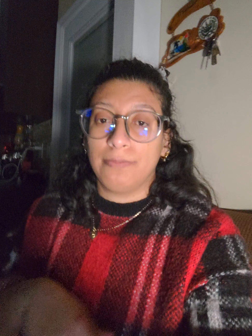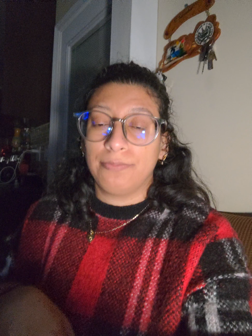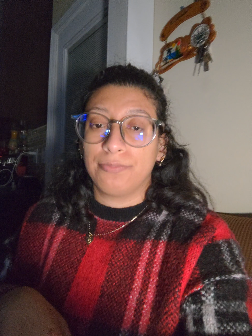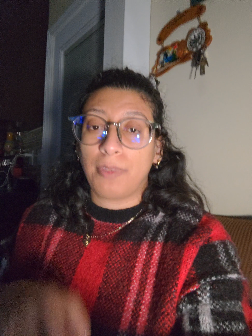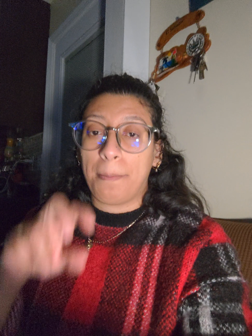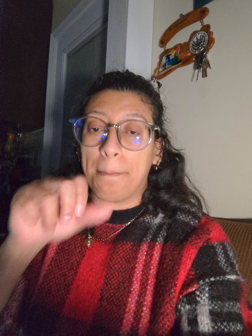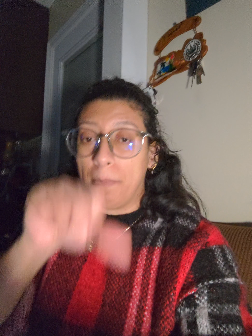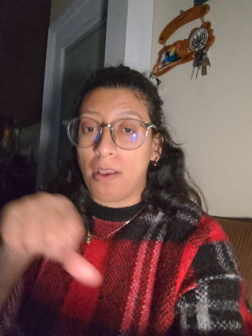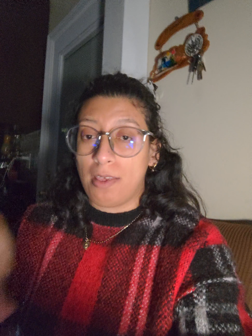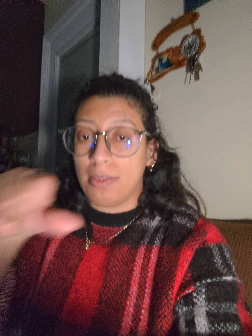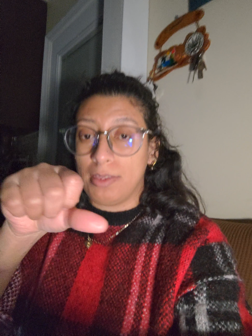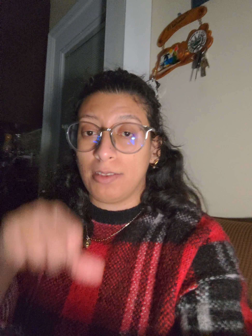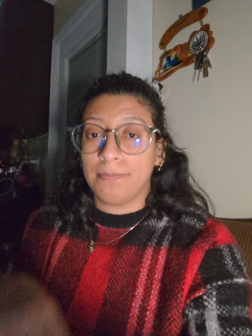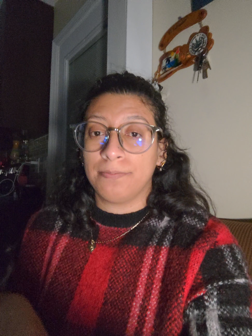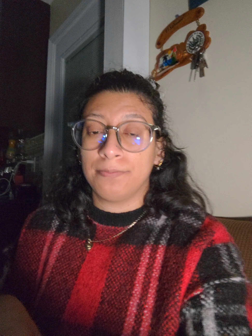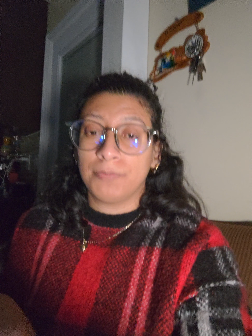puzzle